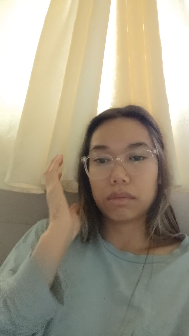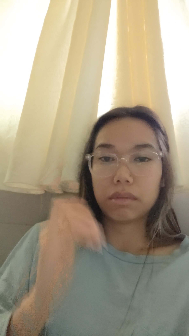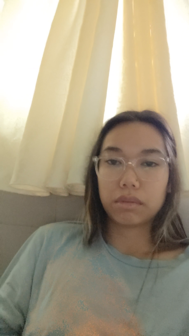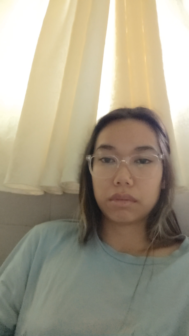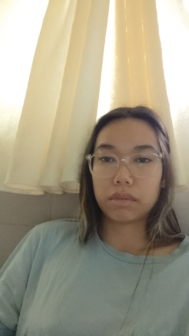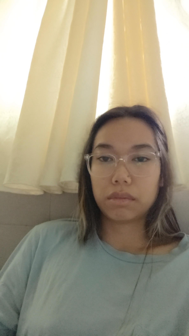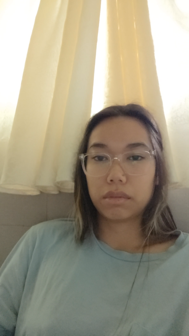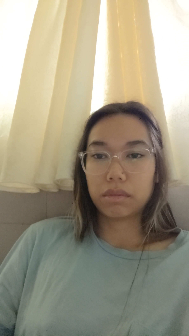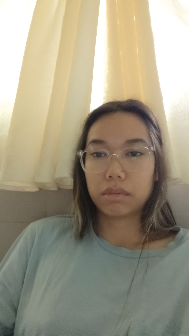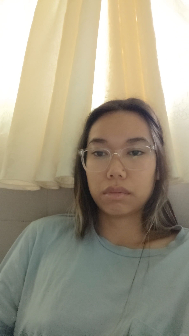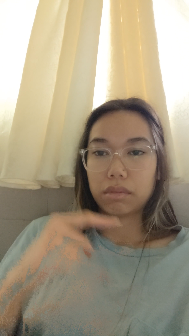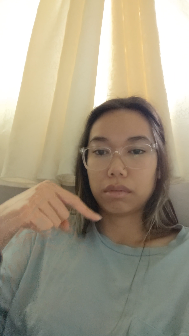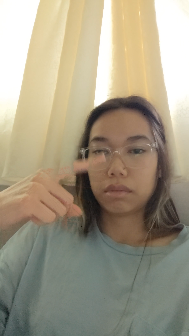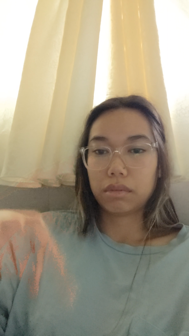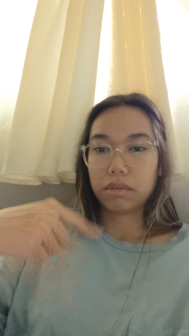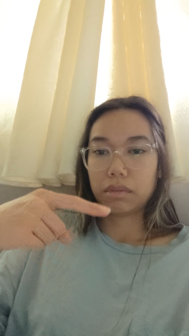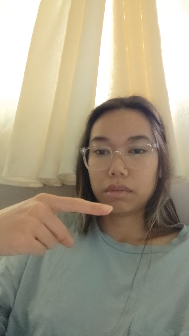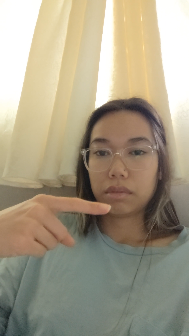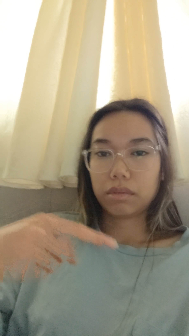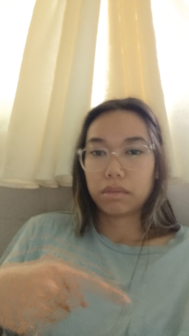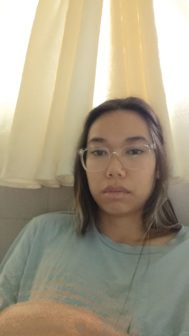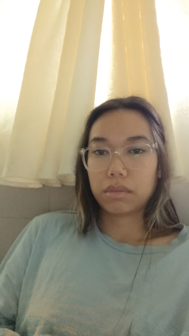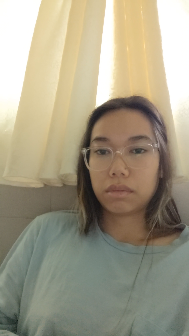about